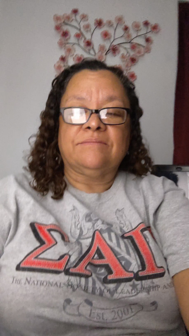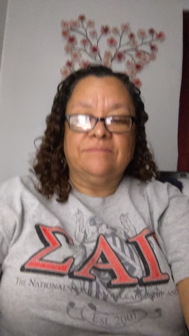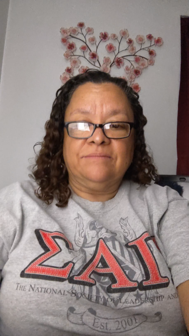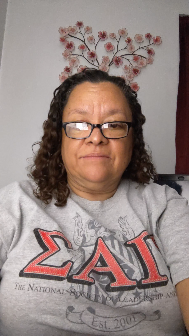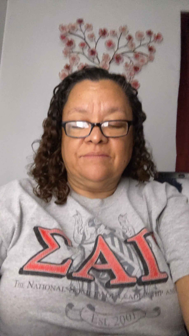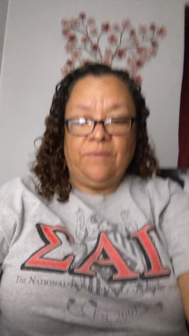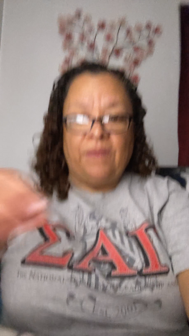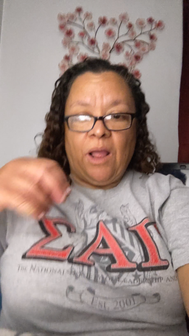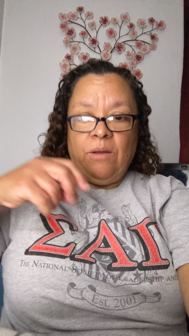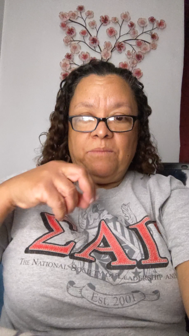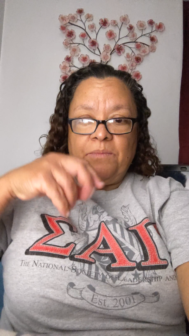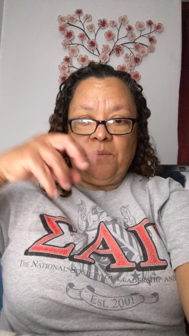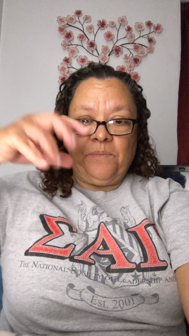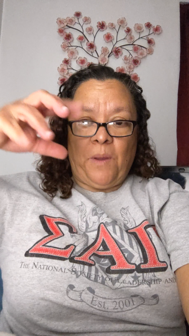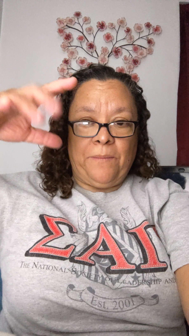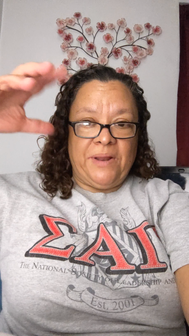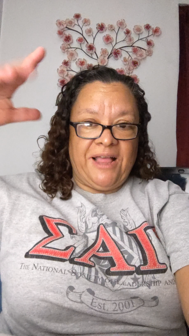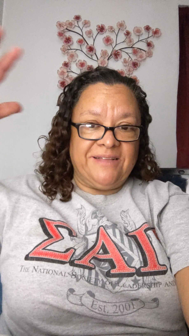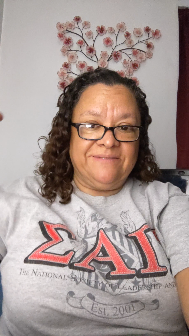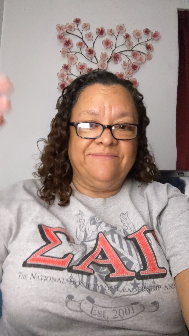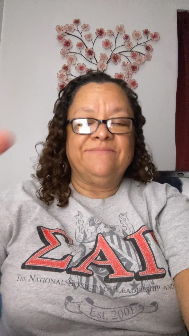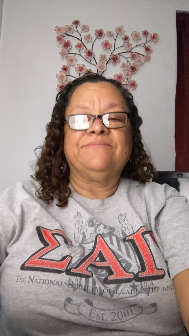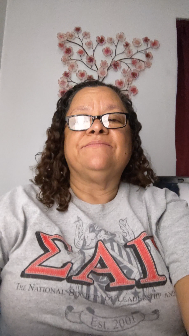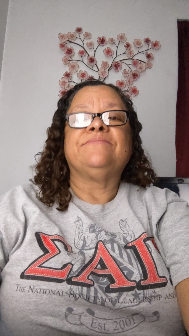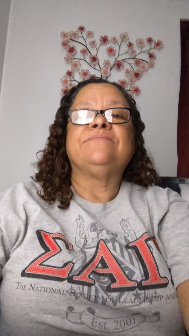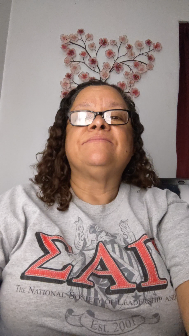bubbles